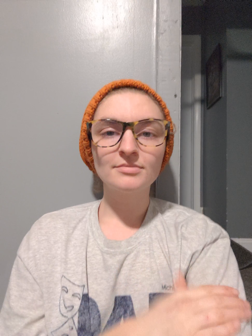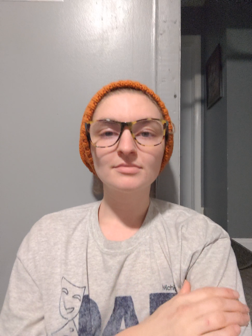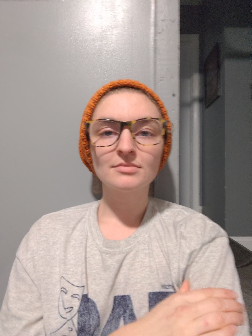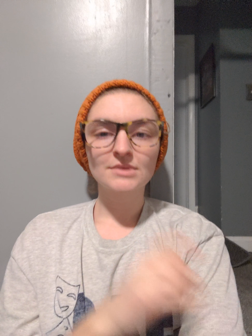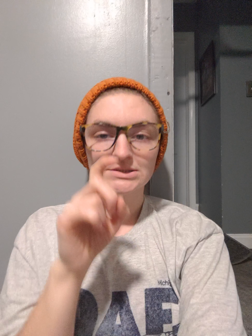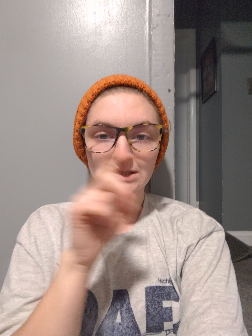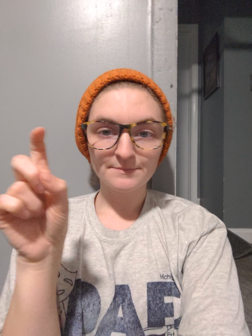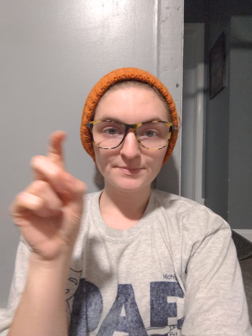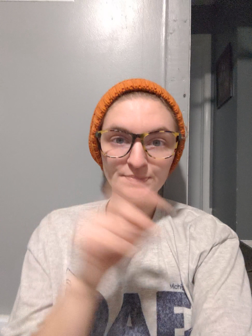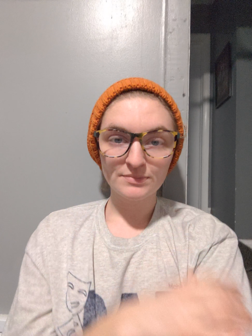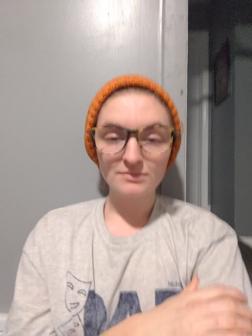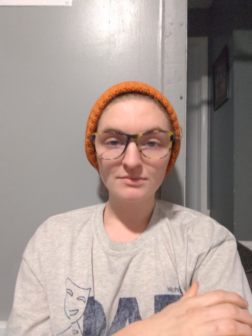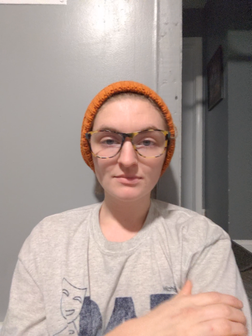closet